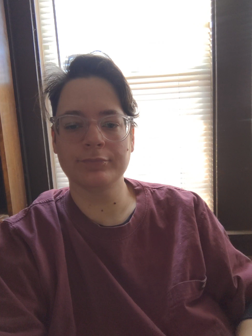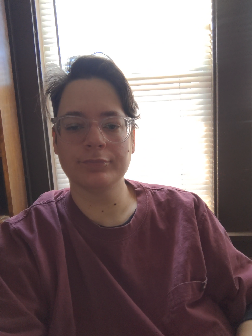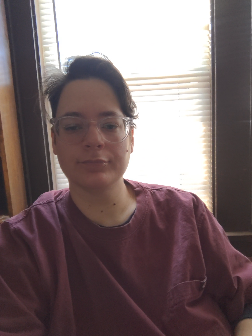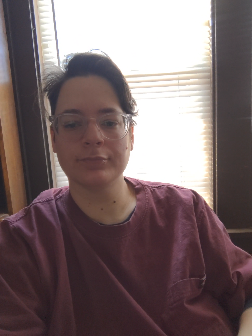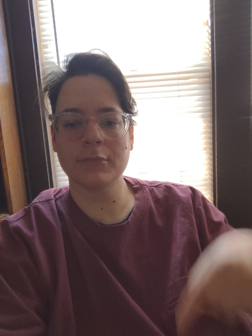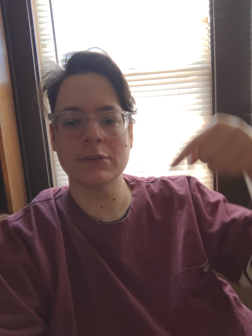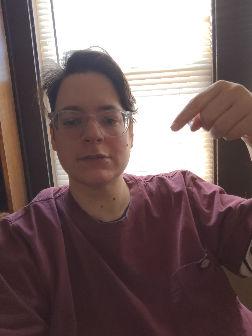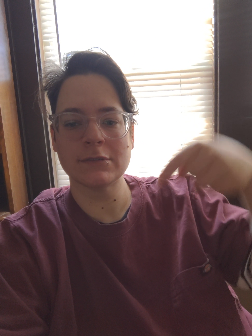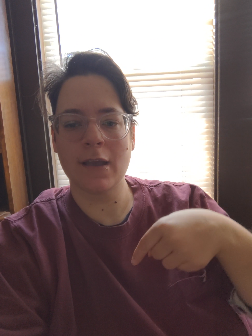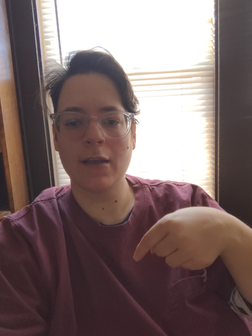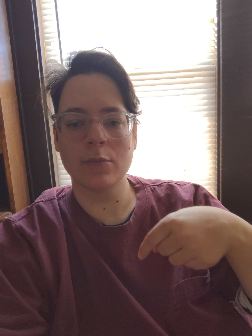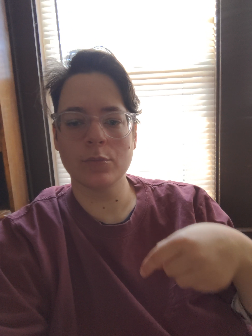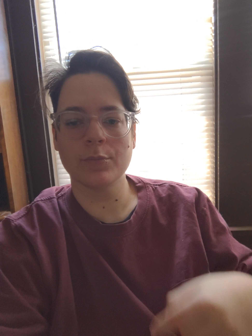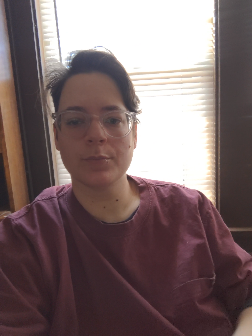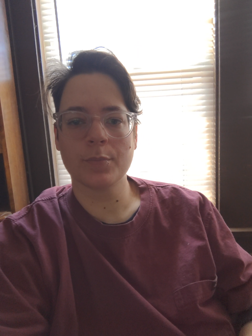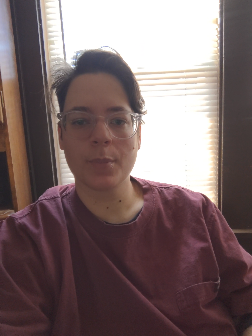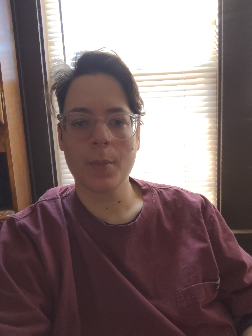down